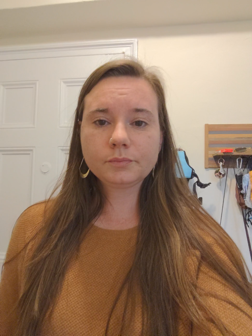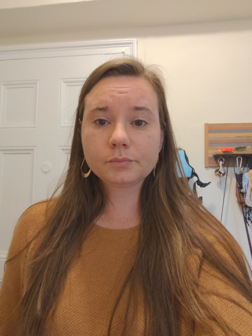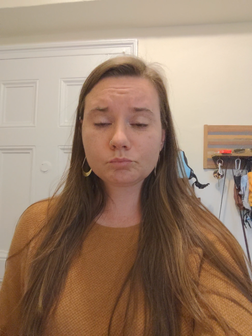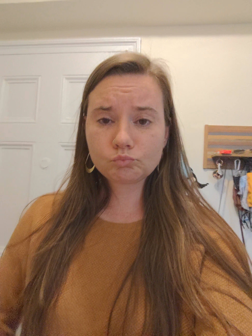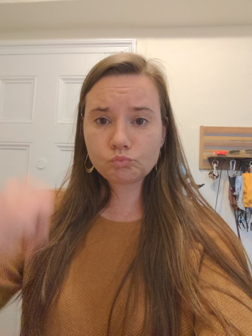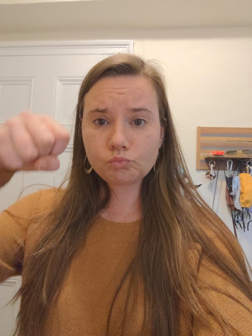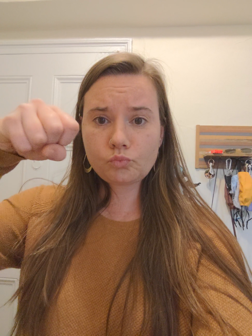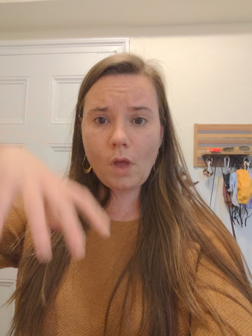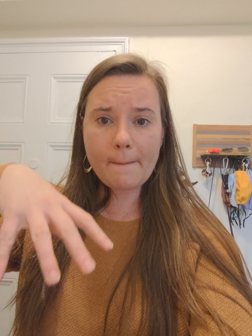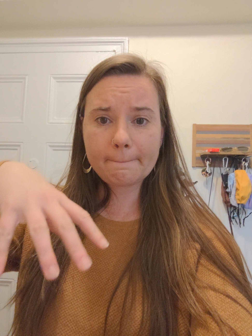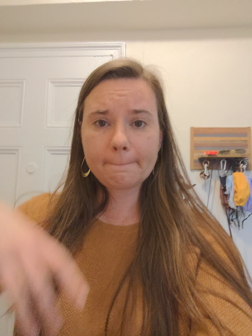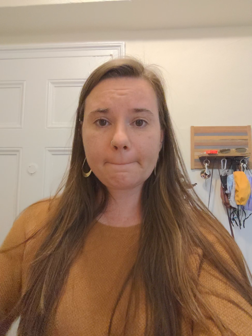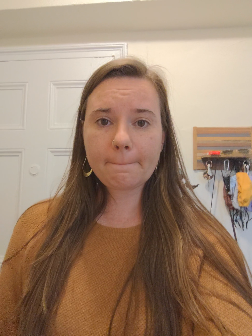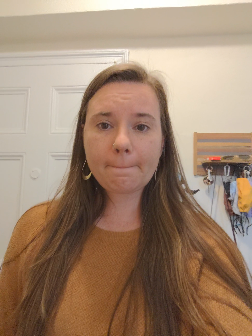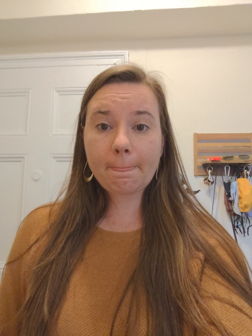drop